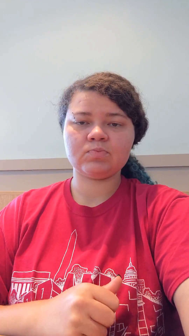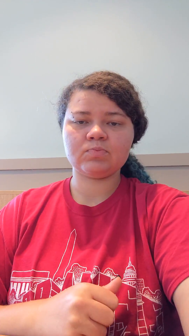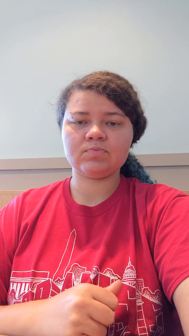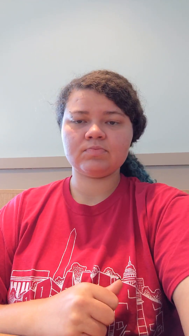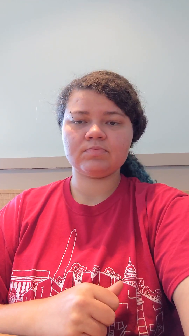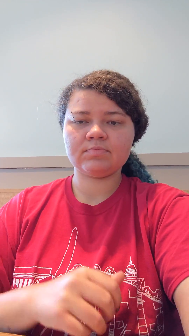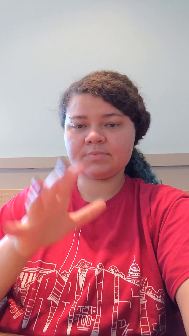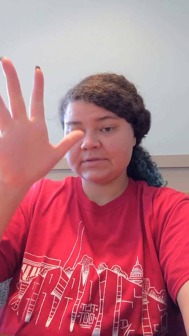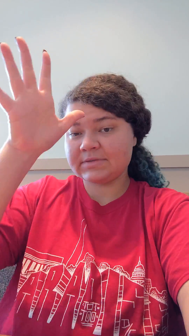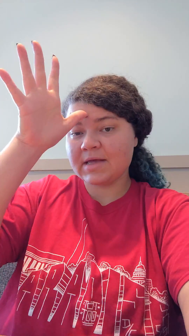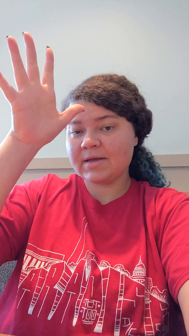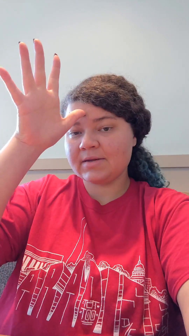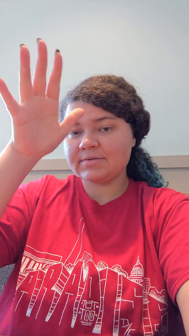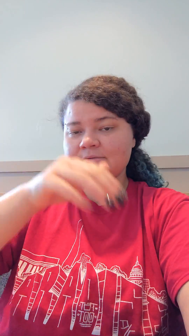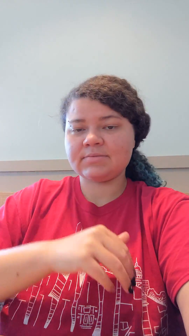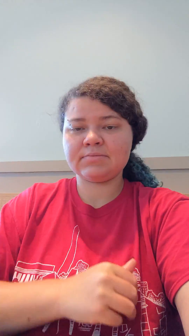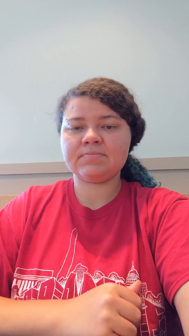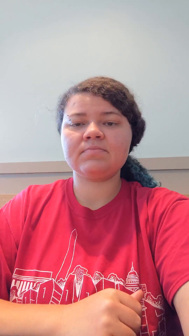daddy